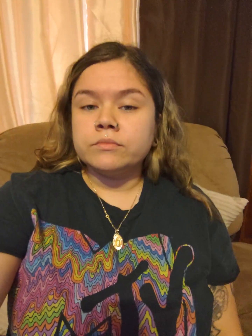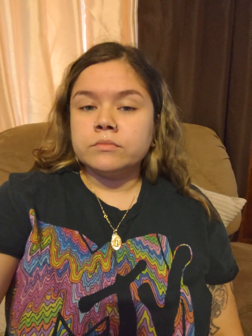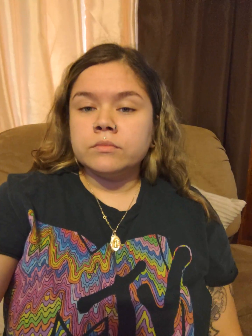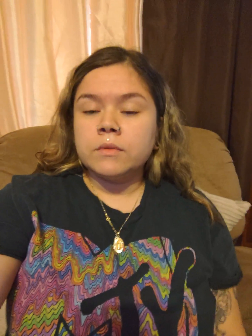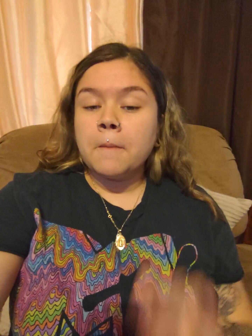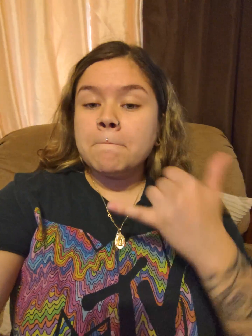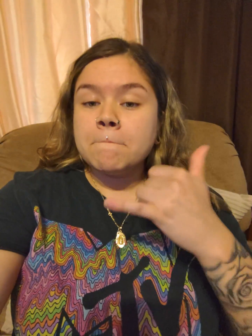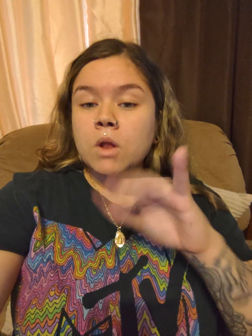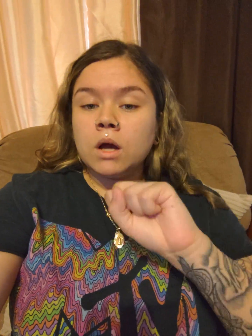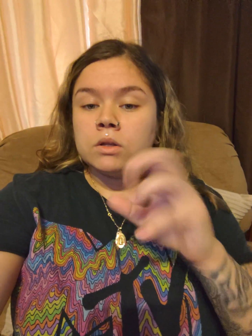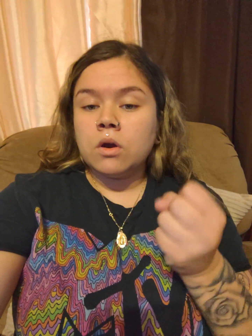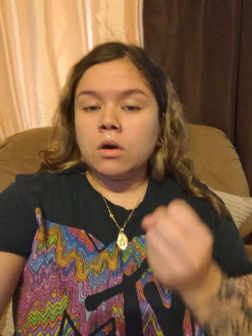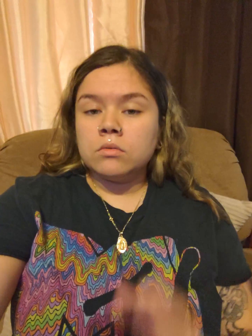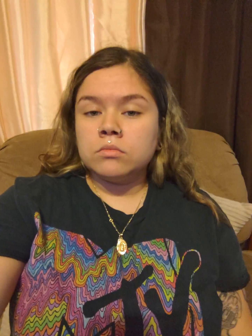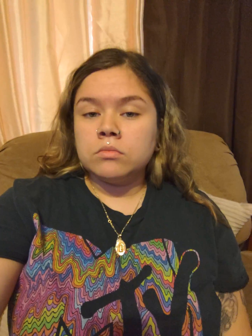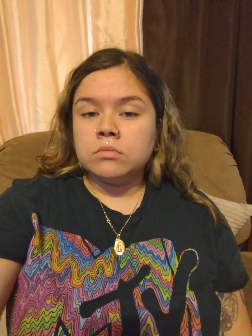play dough